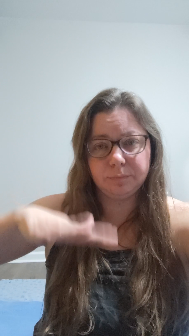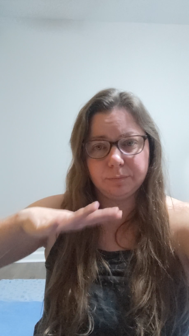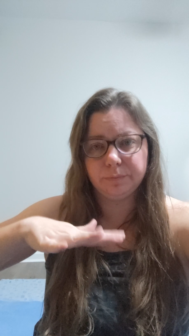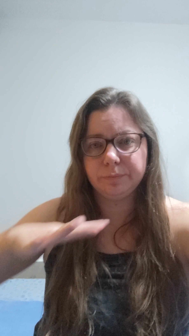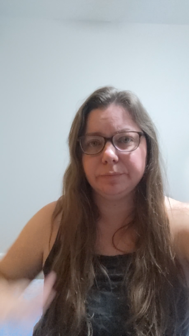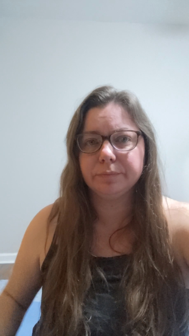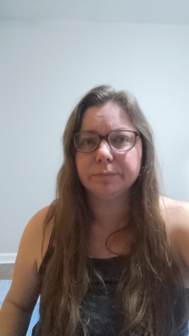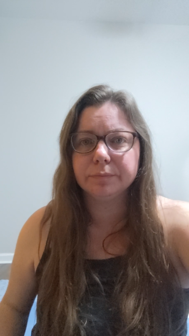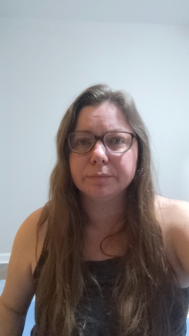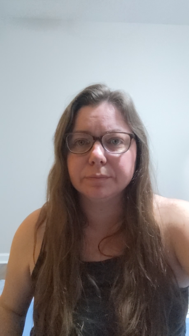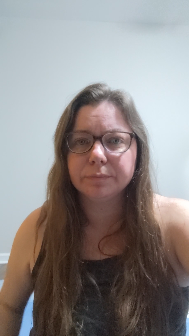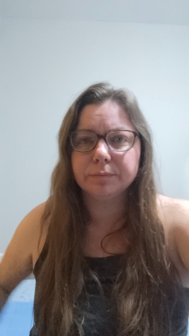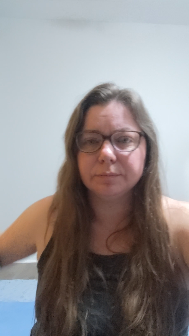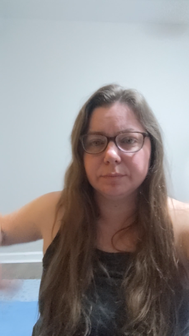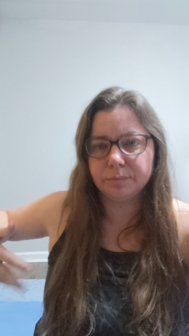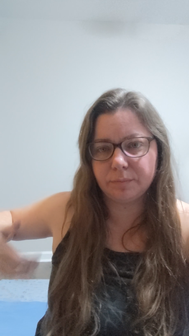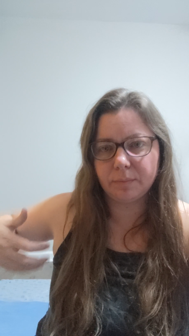monkey